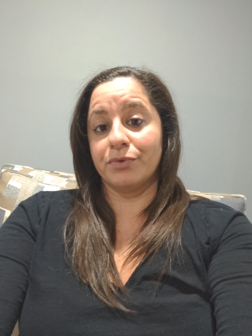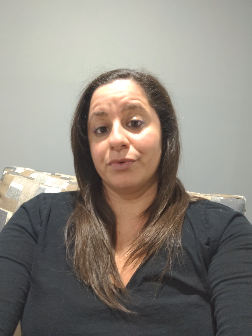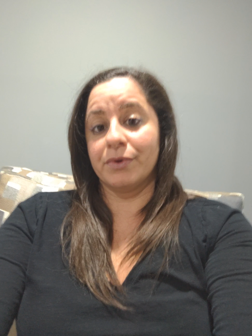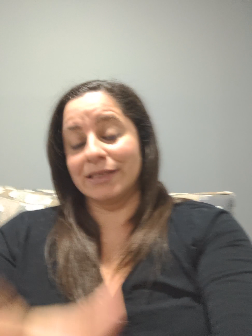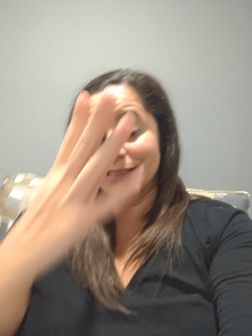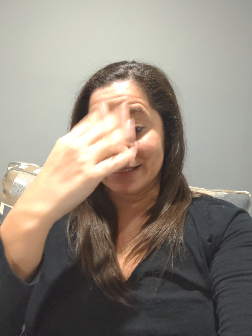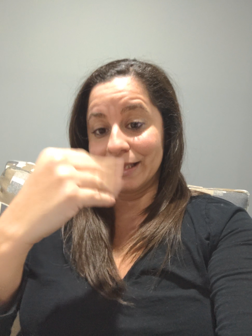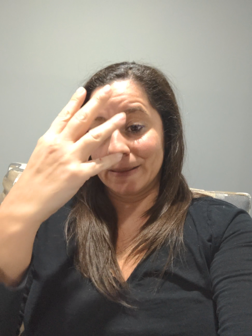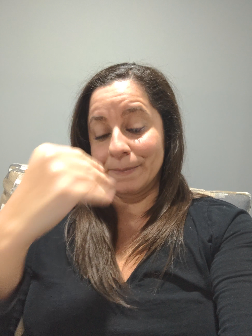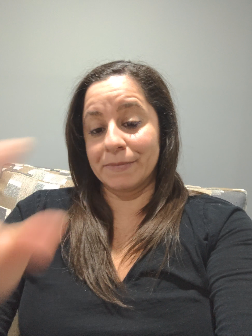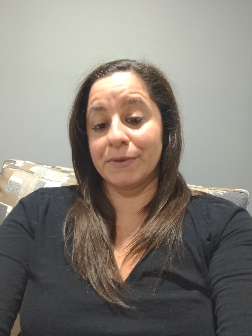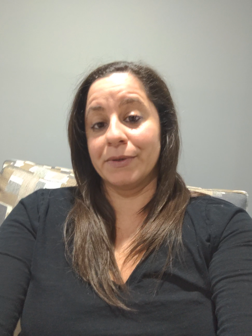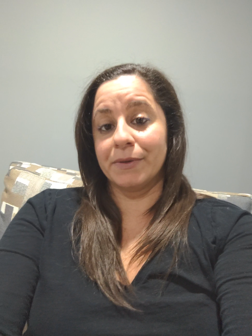sleepy